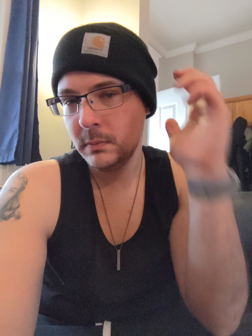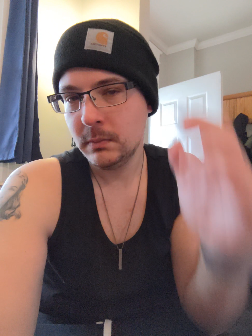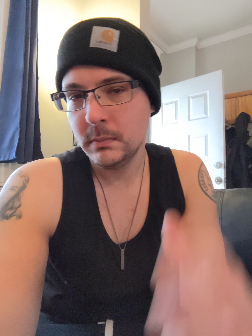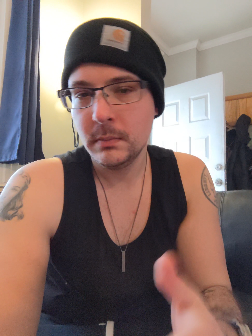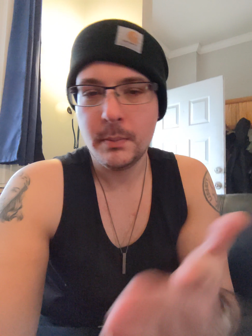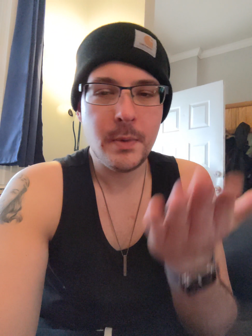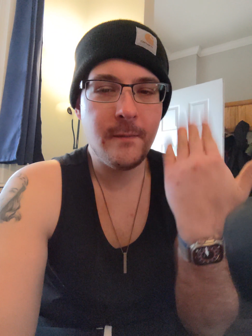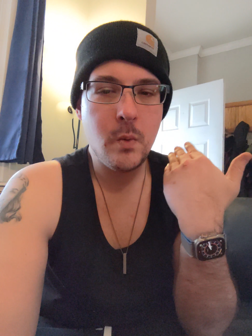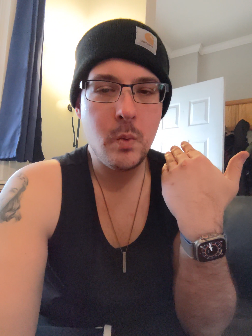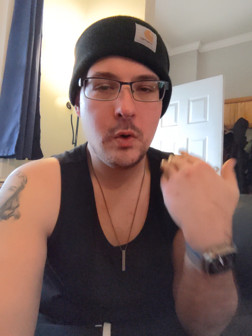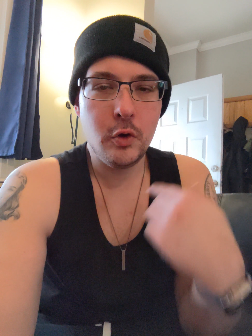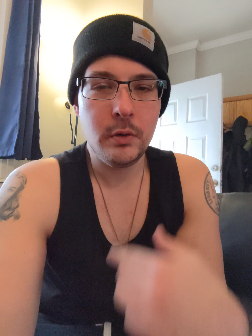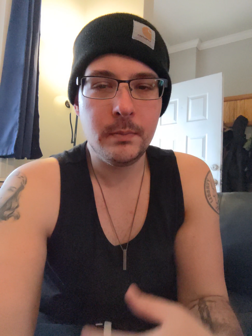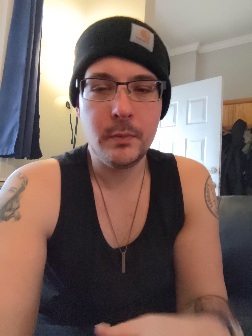before